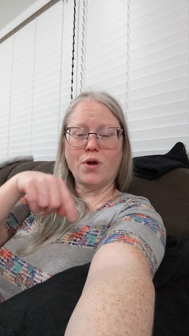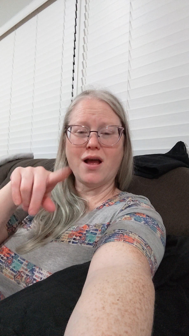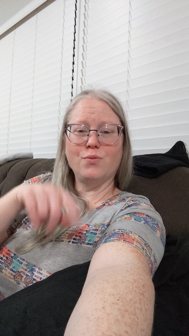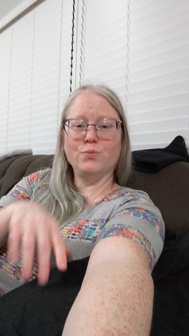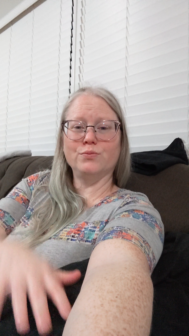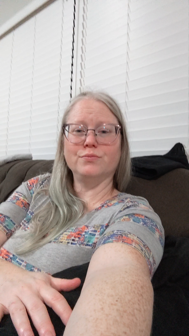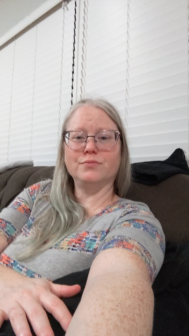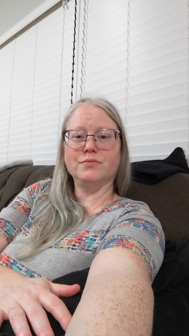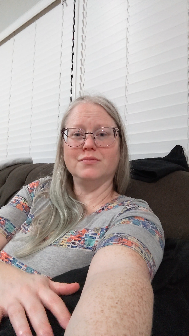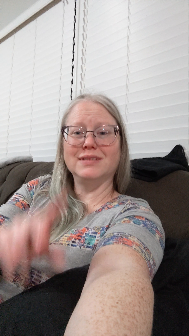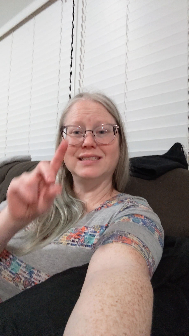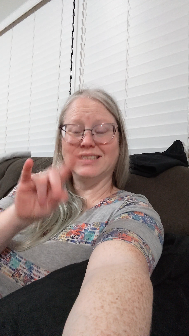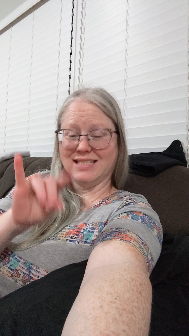did